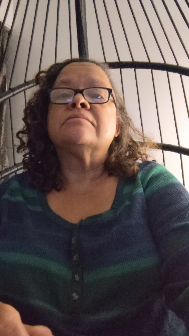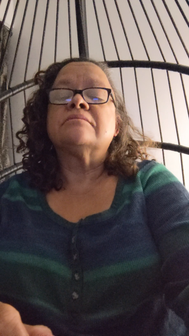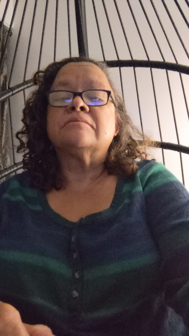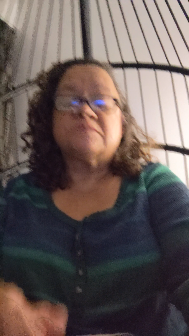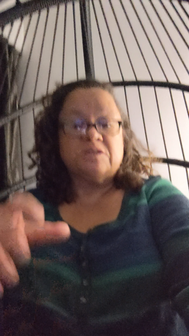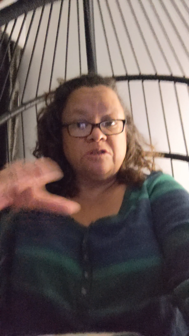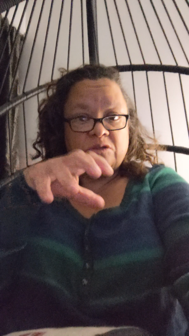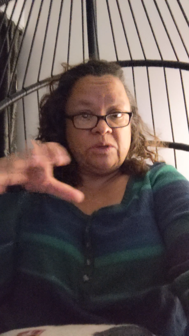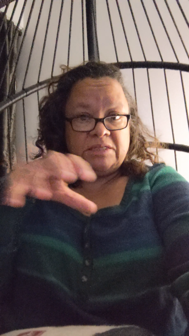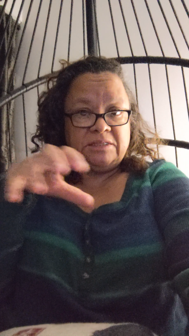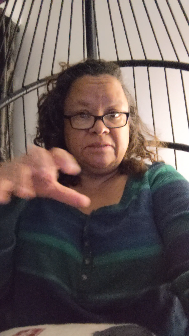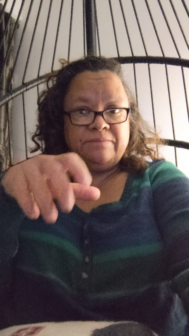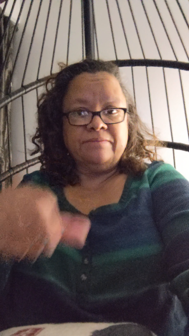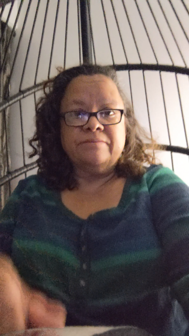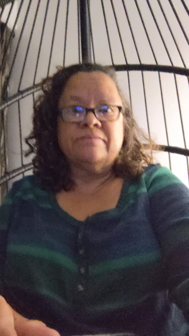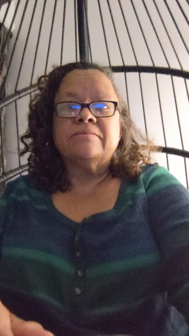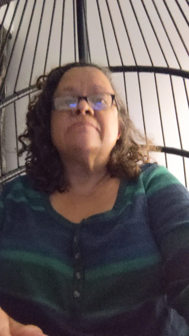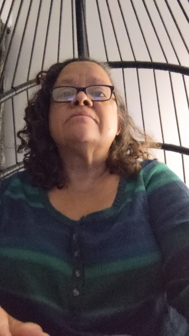does